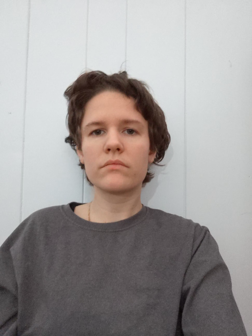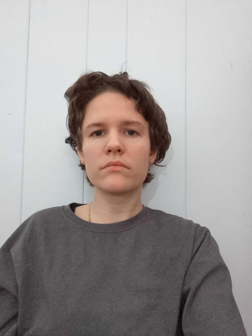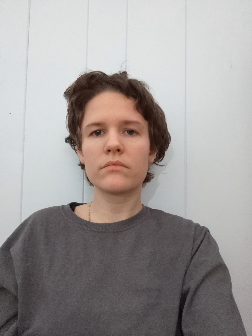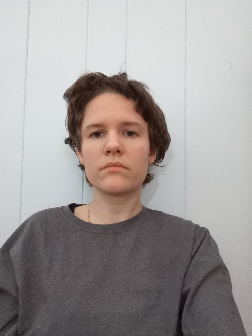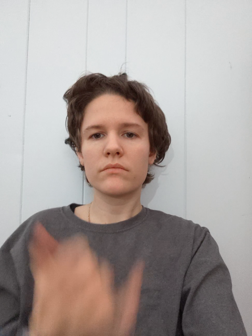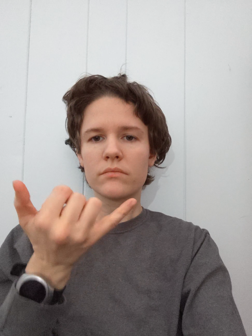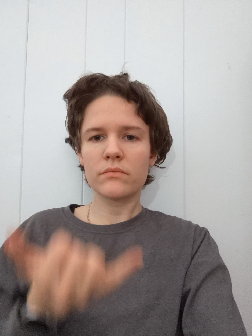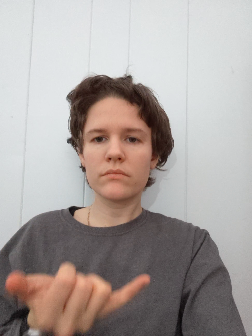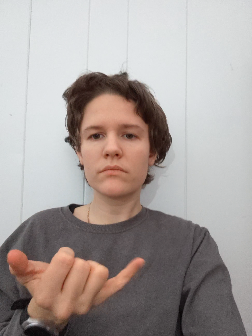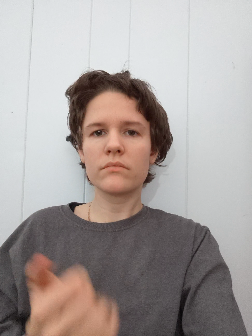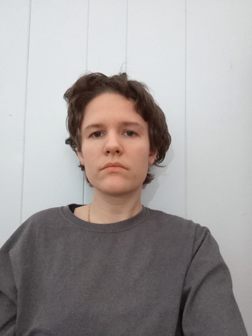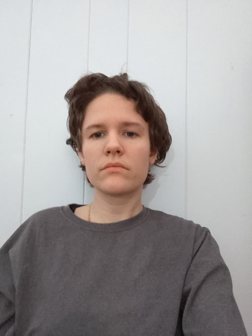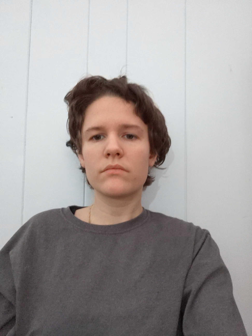now